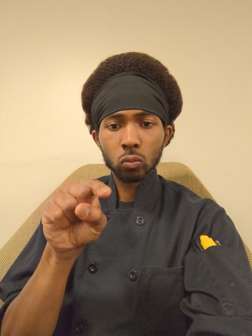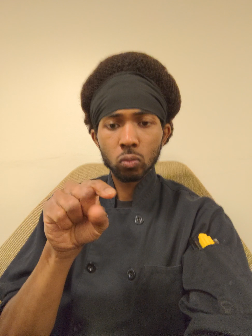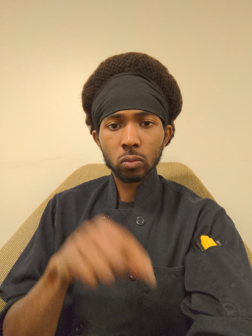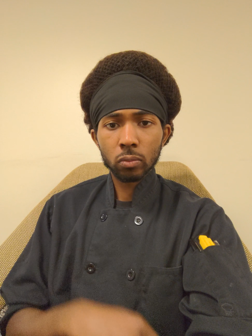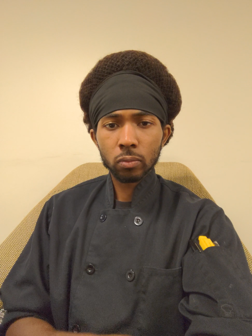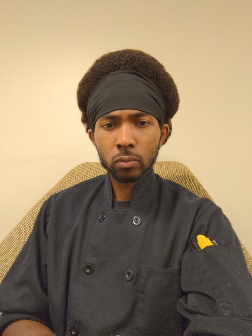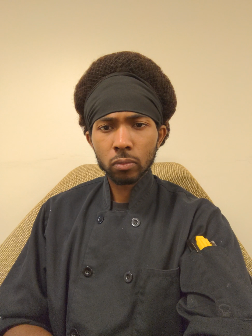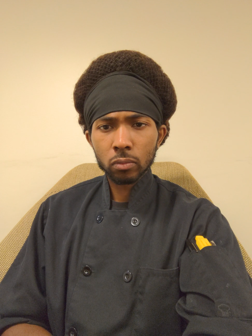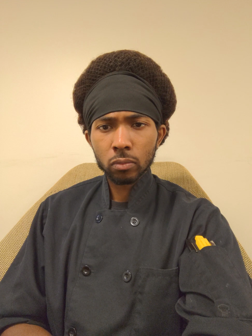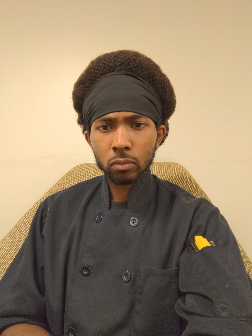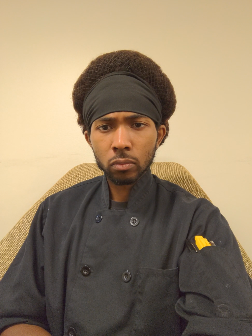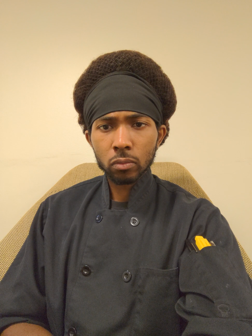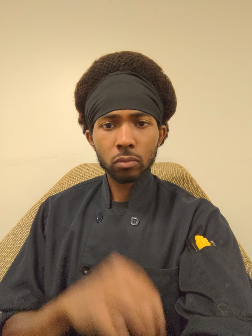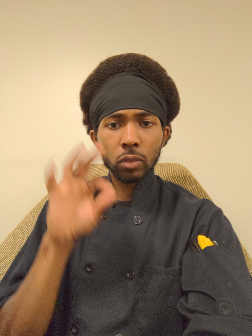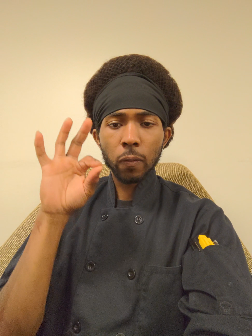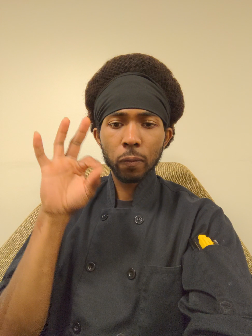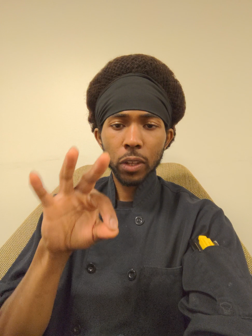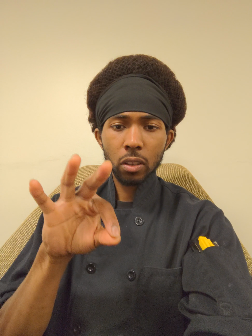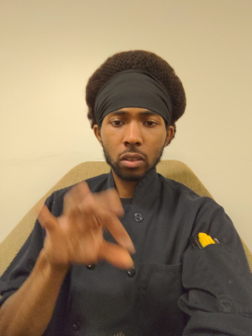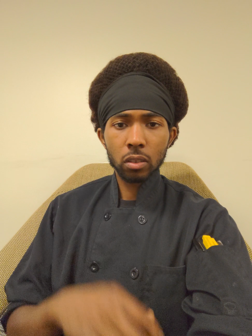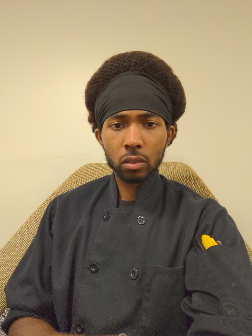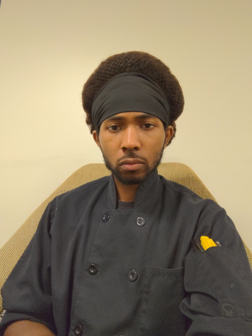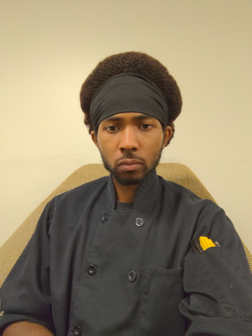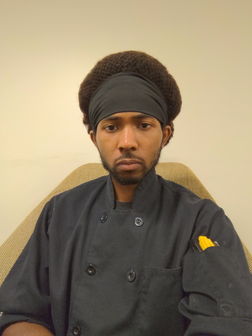fit